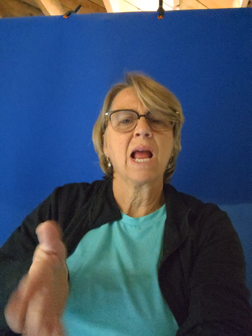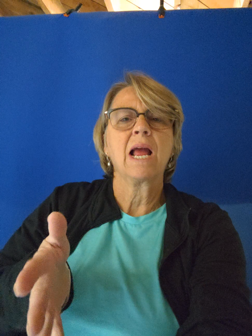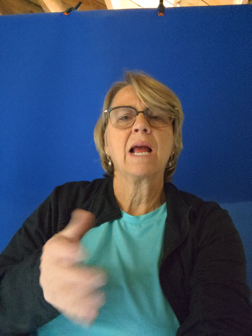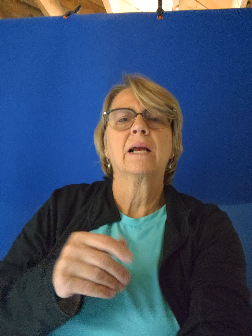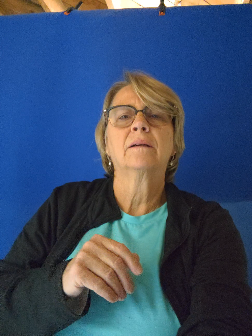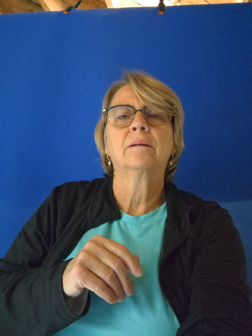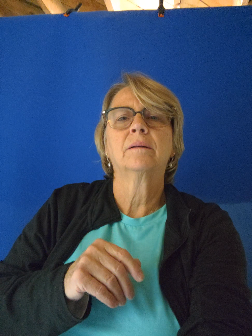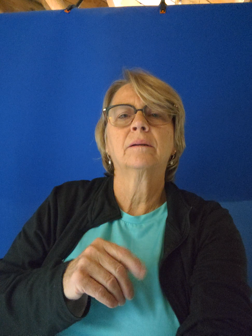fine